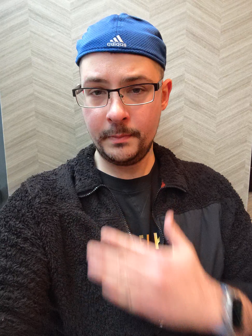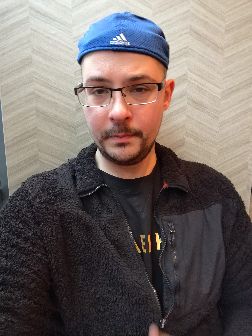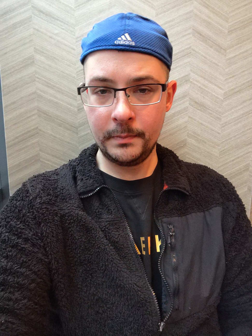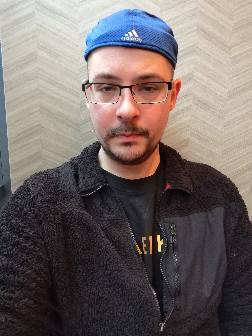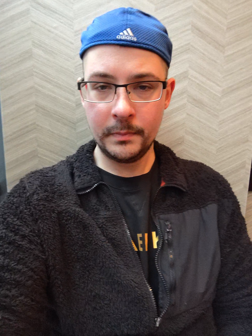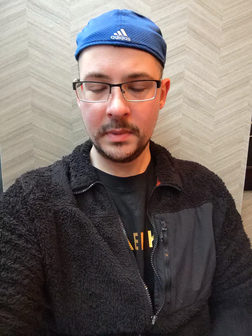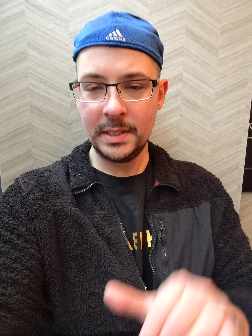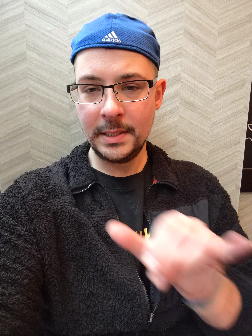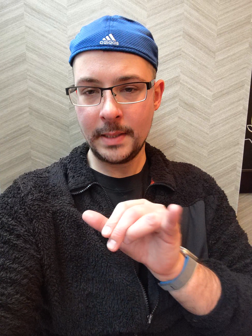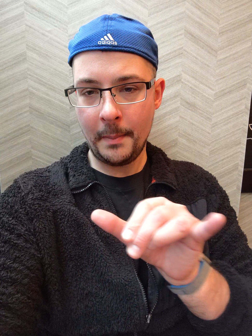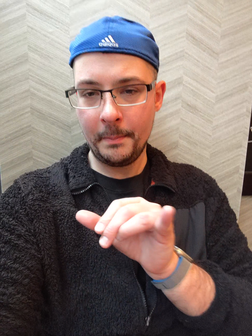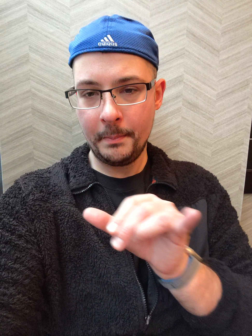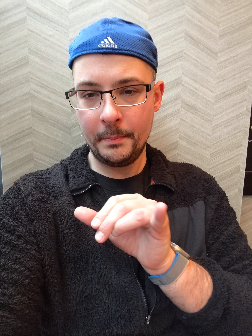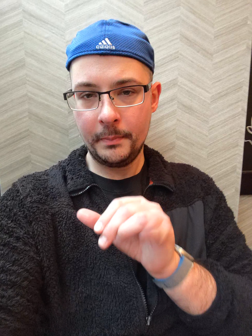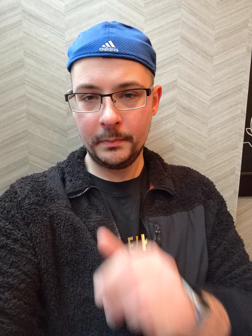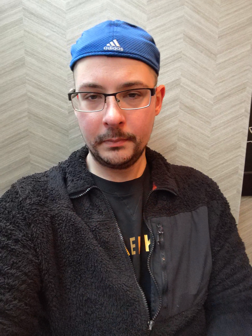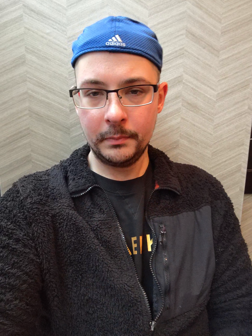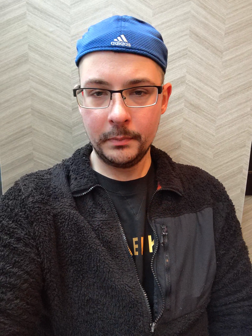same